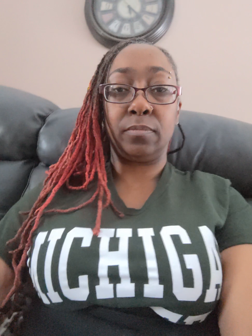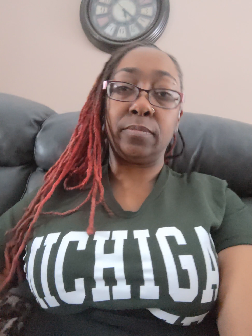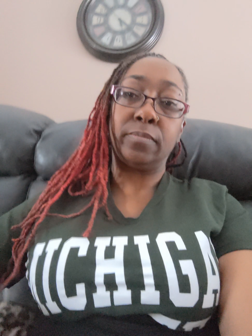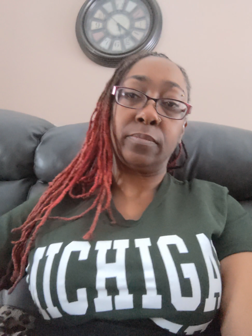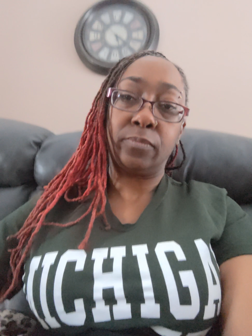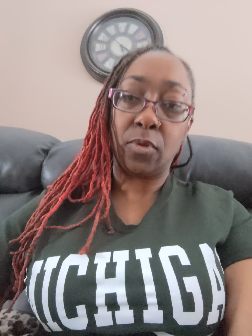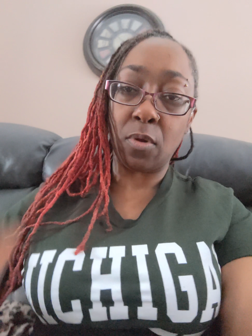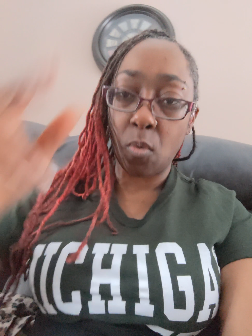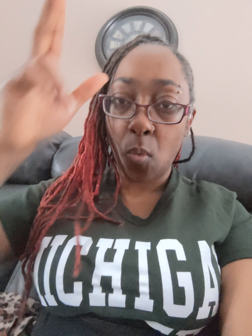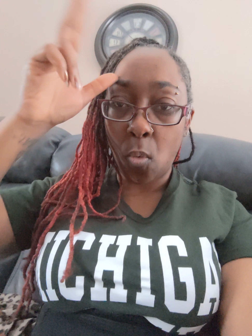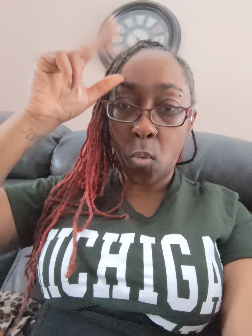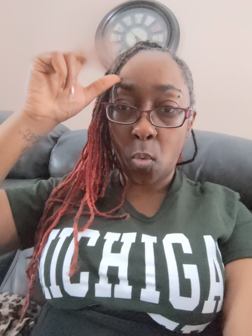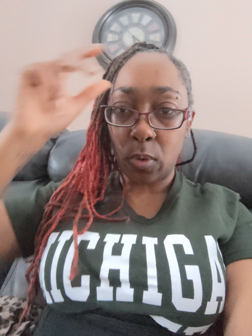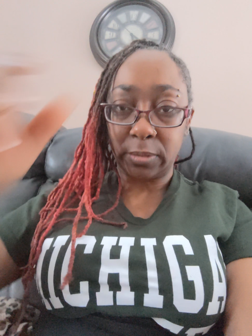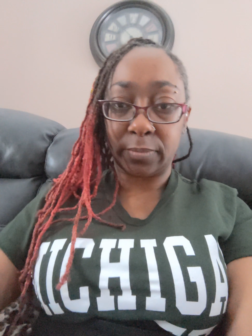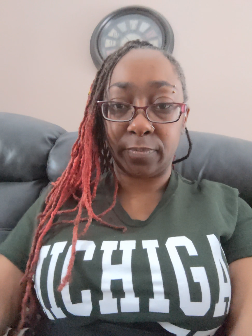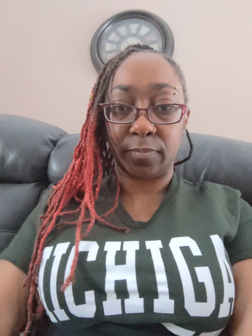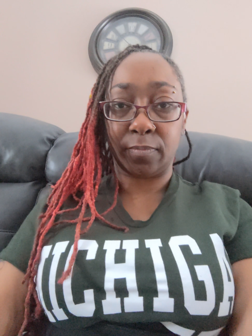horse